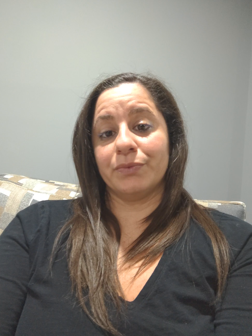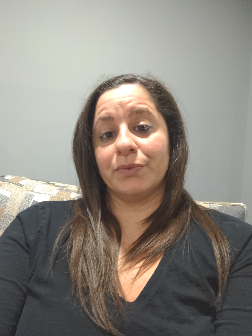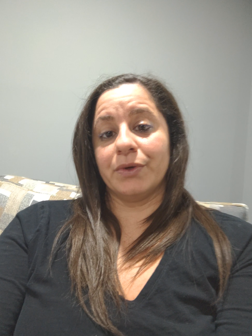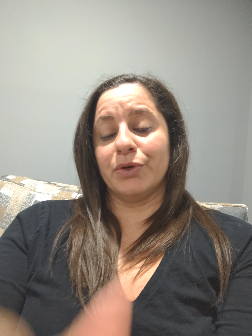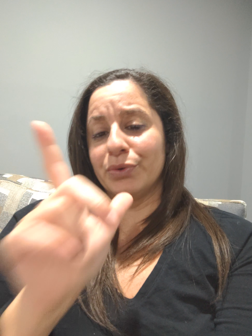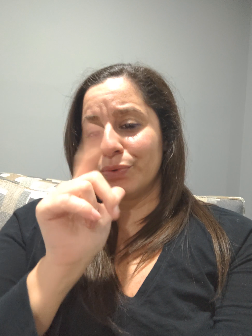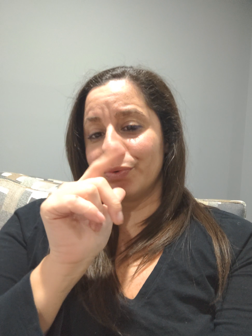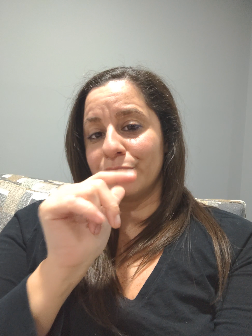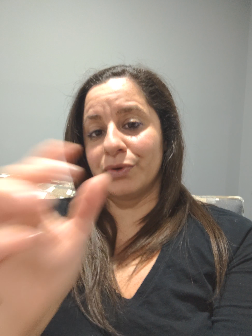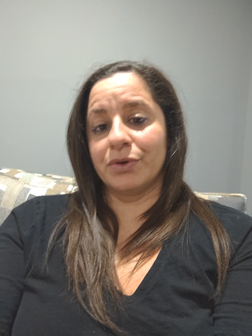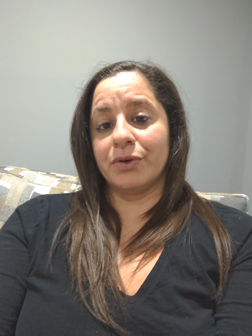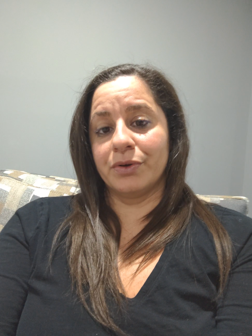who